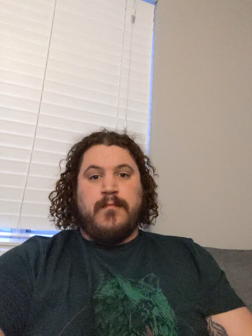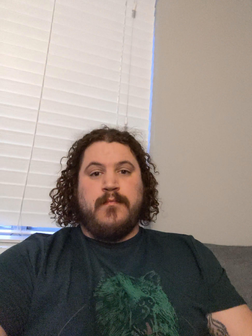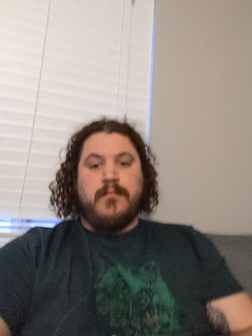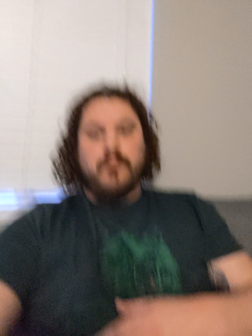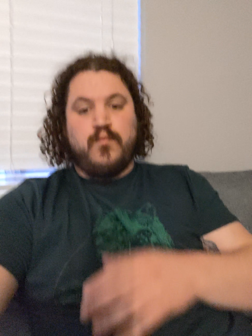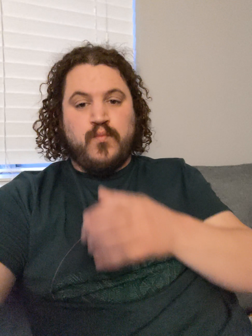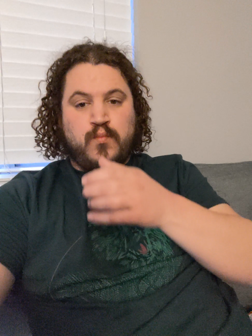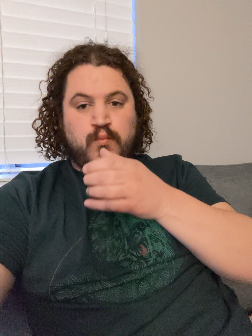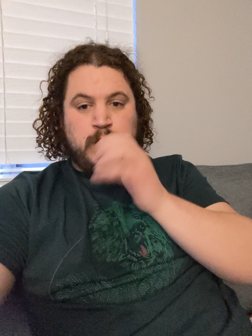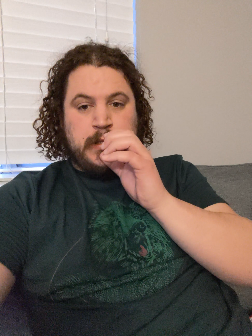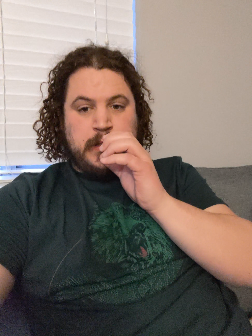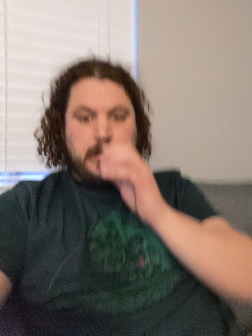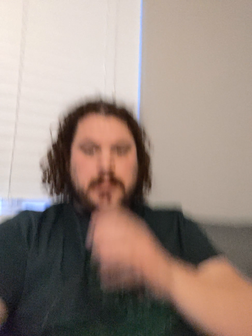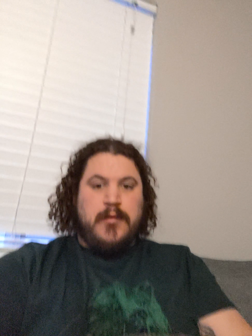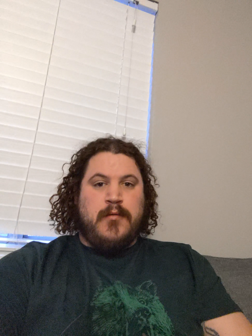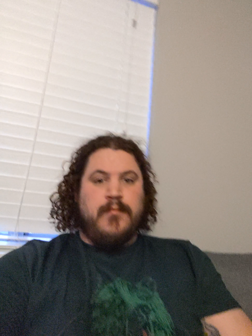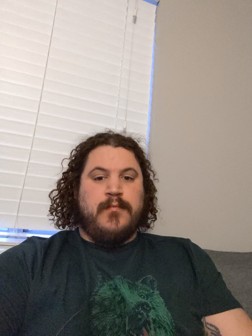drink